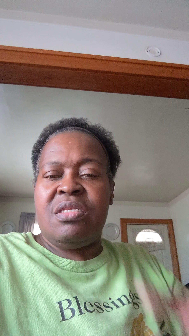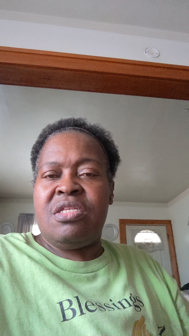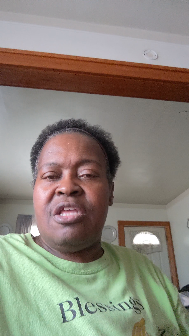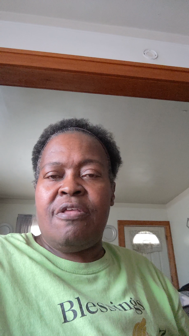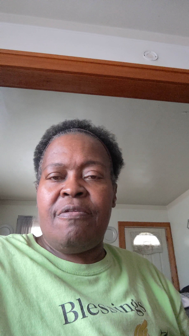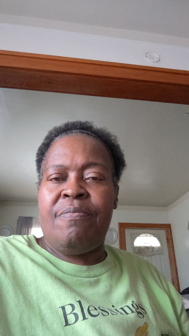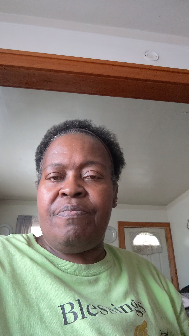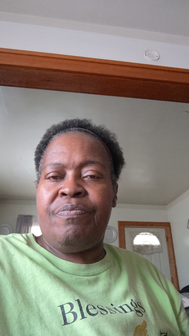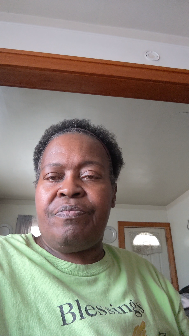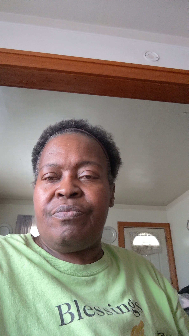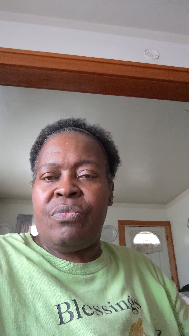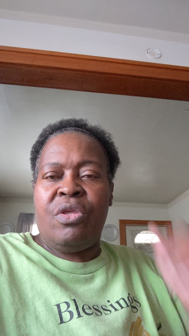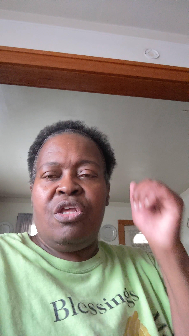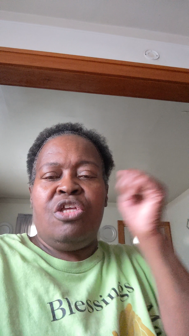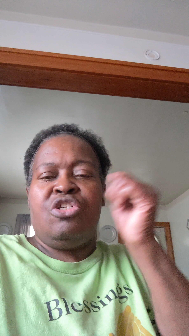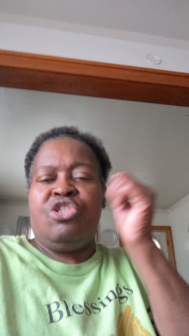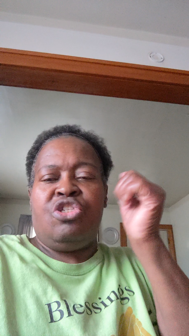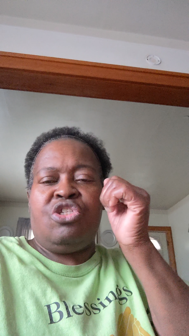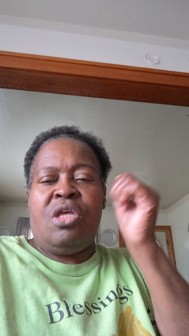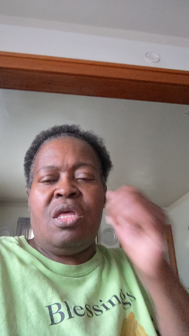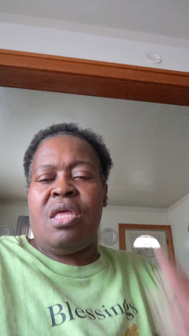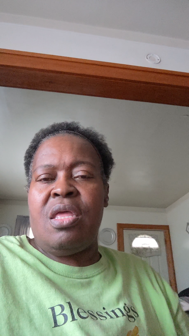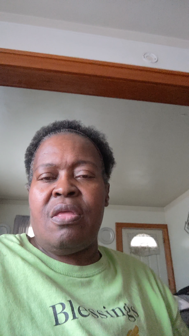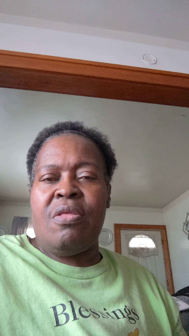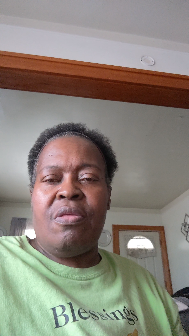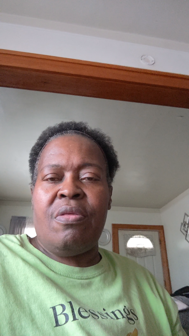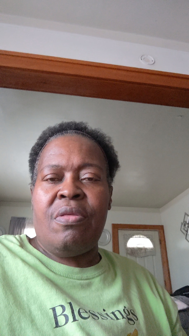shake